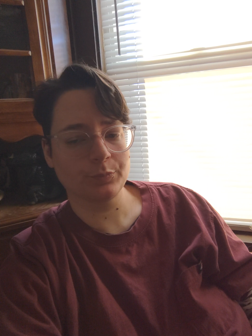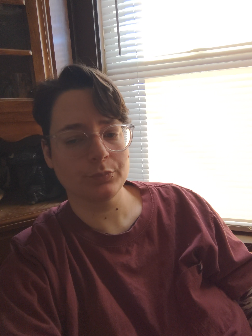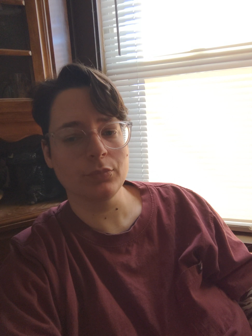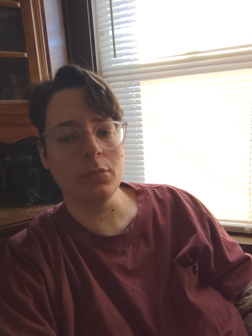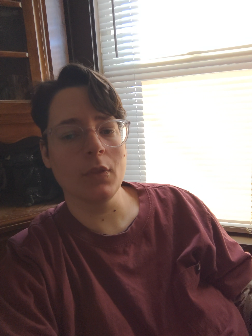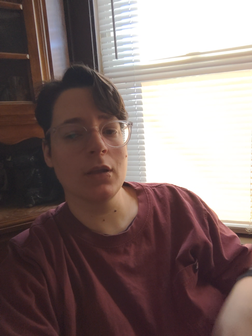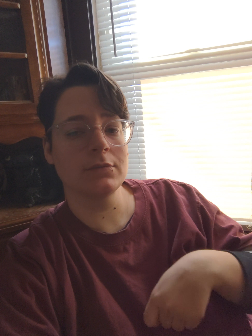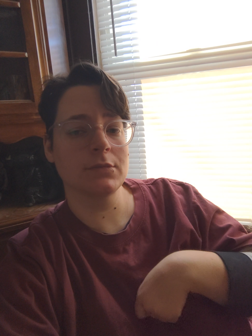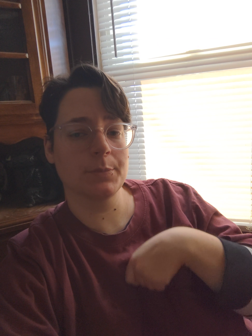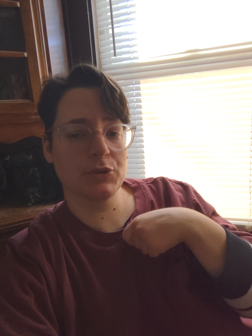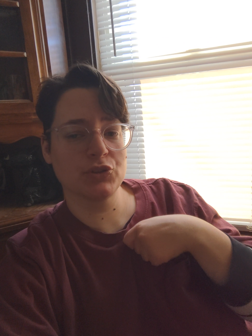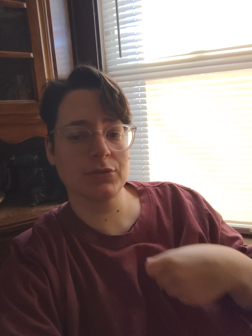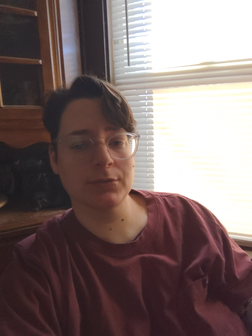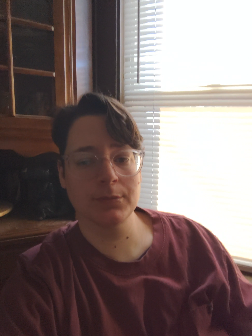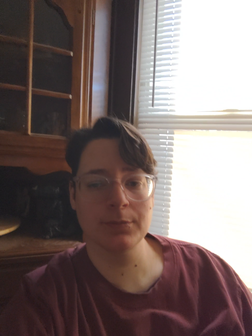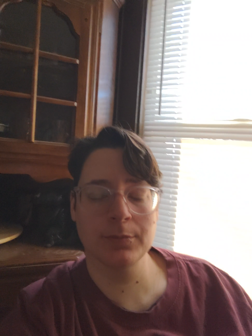zipper